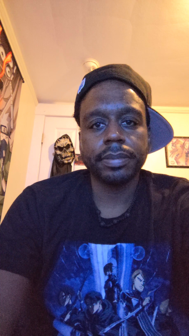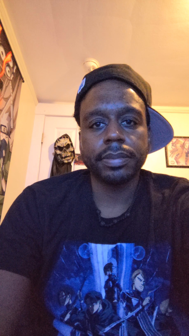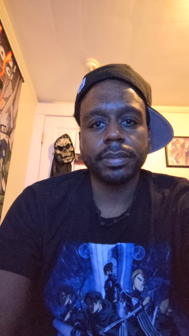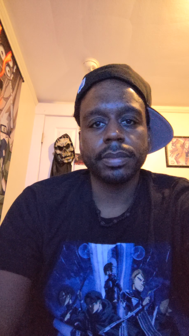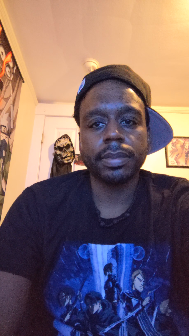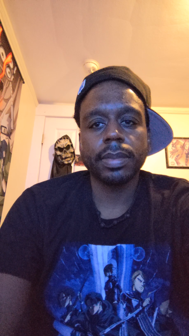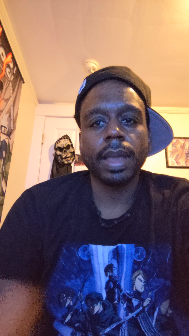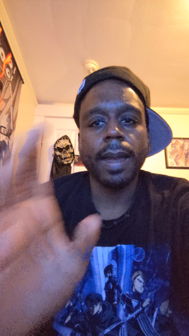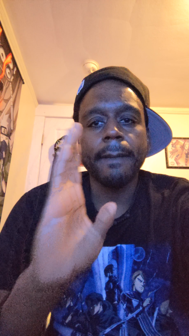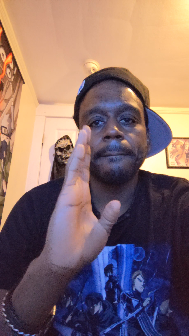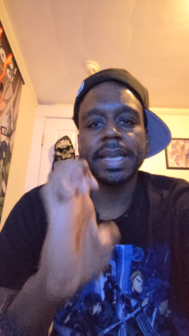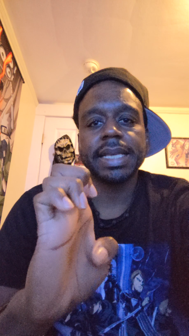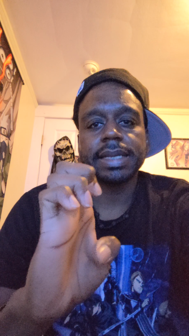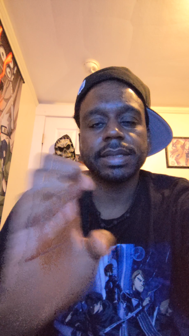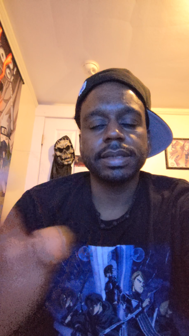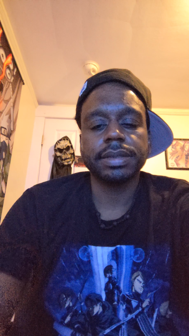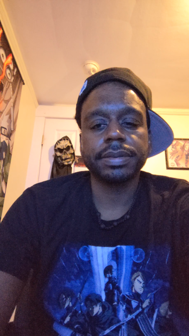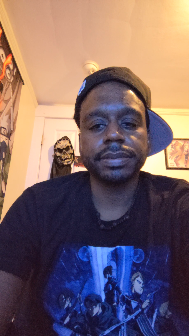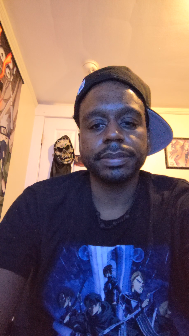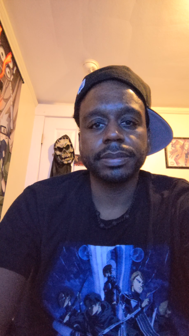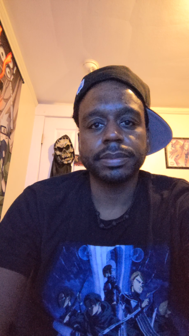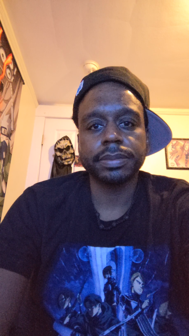be